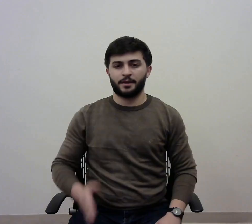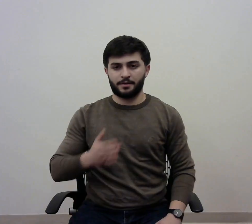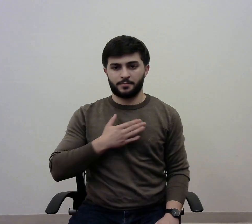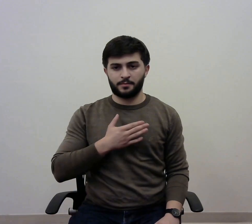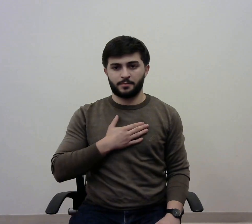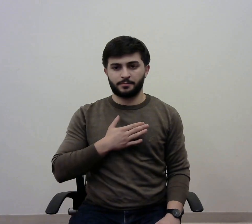mən